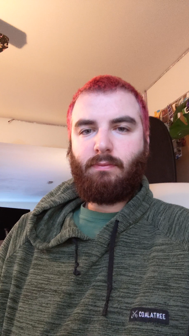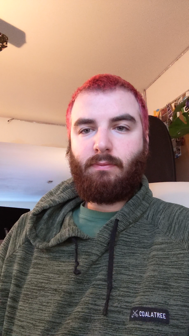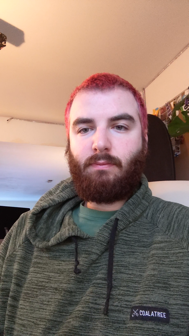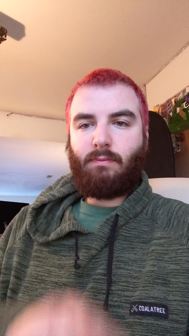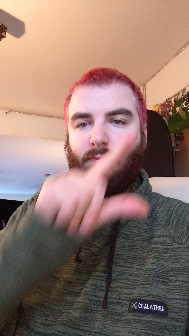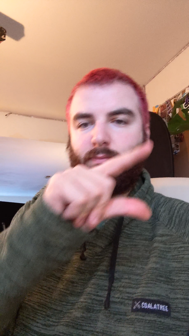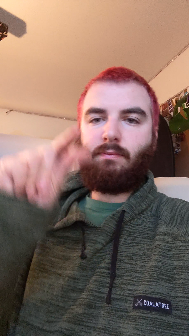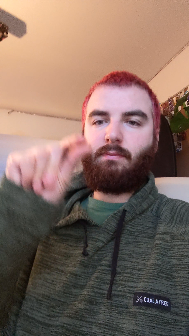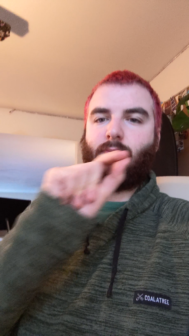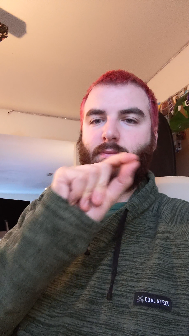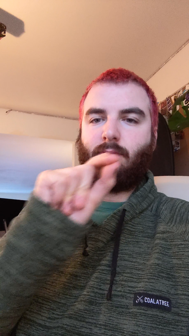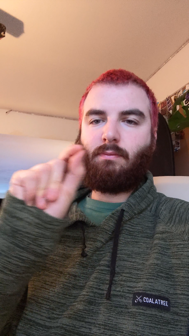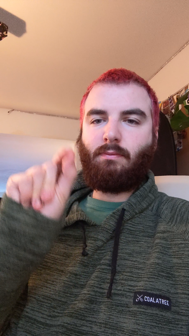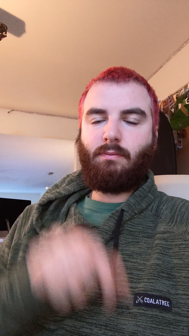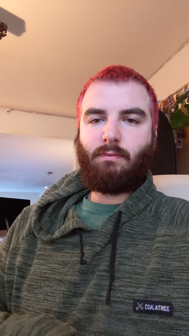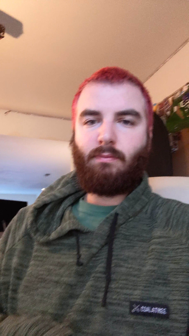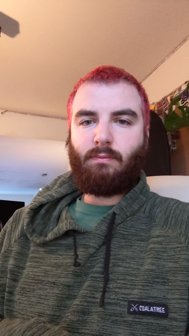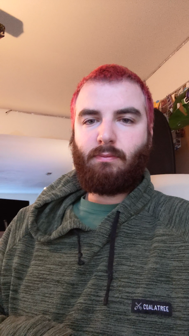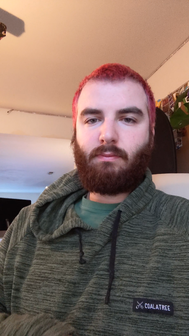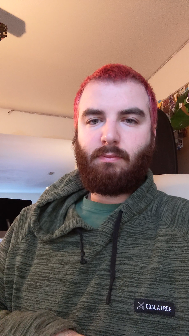peas